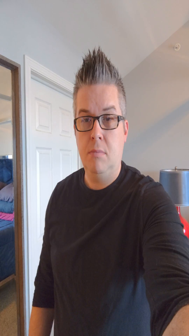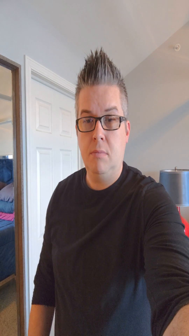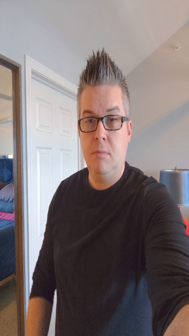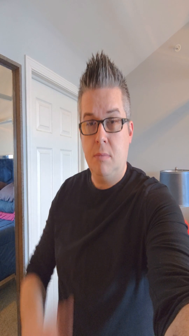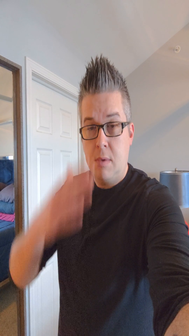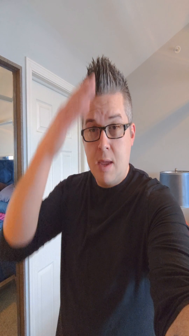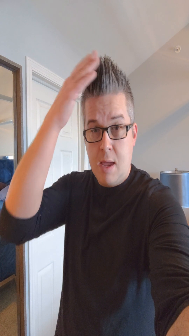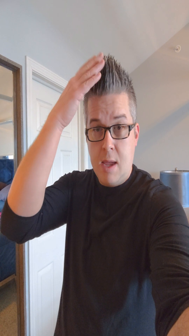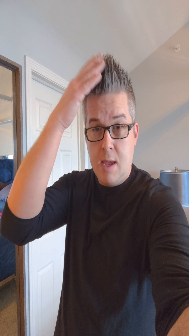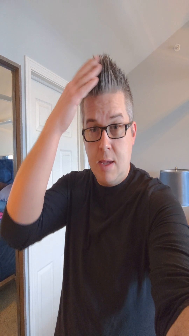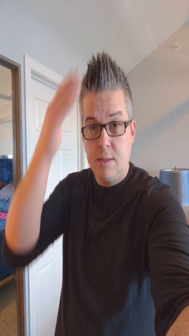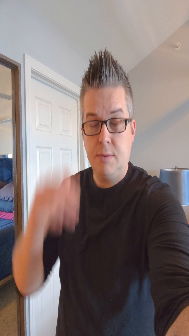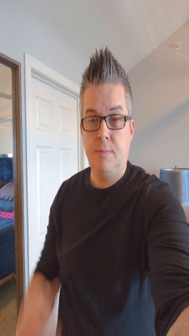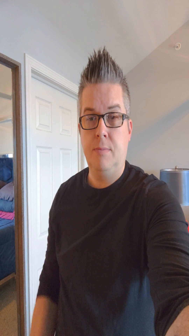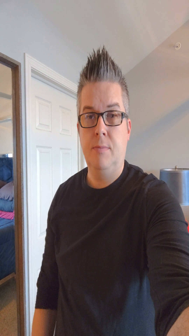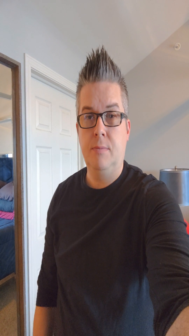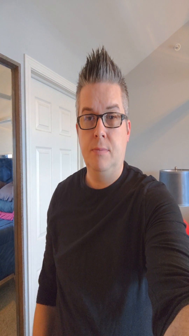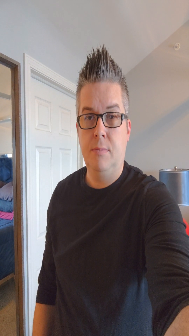hat